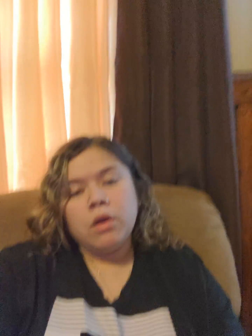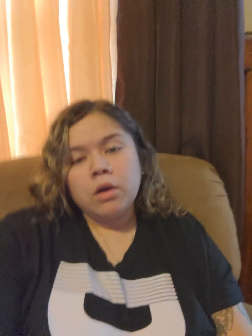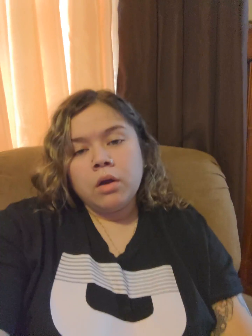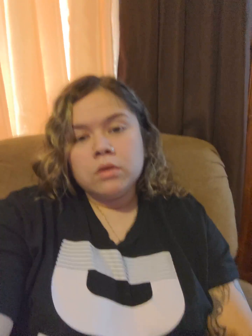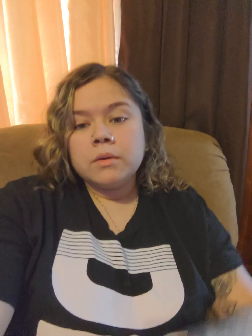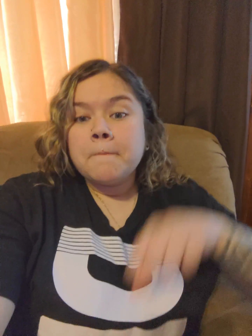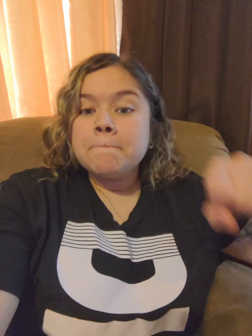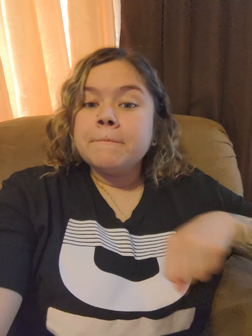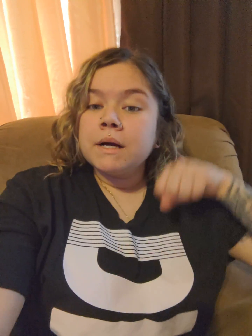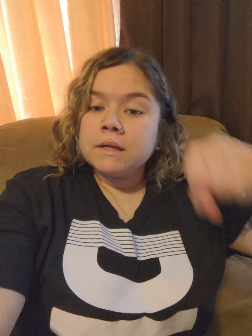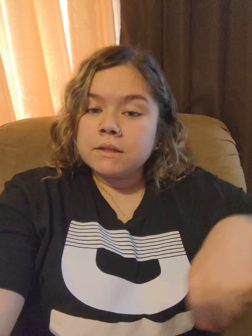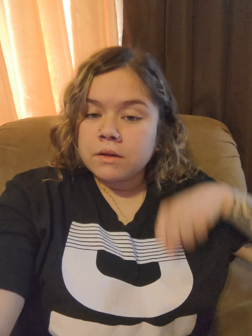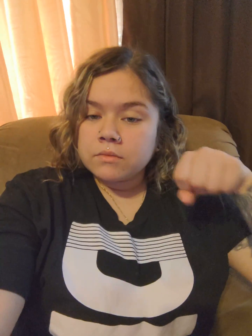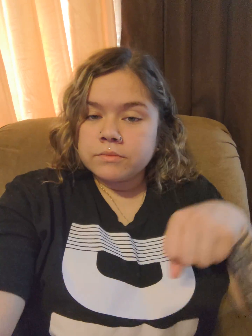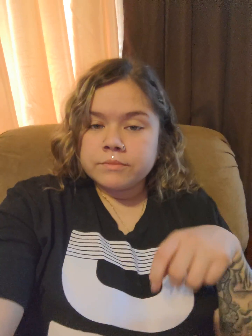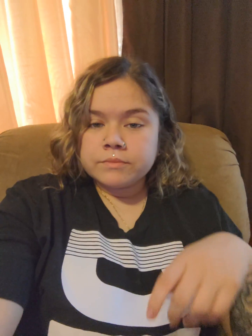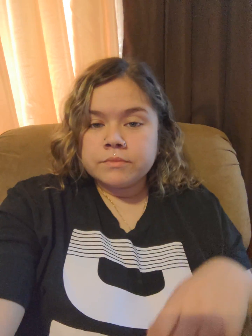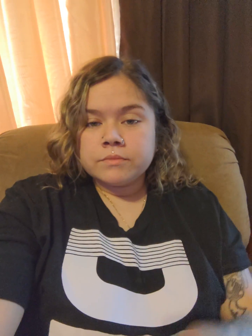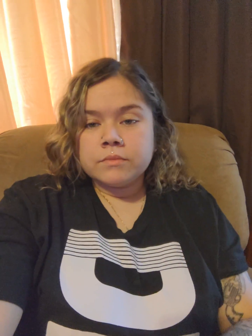bicycle